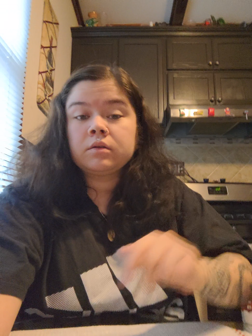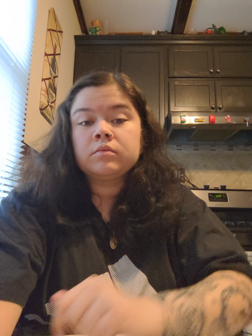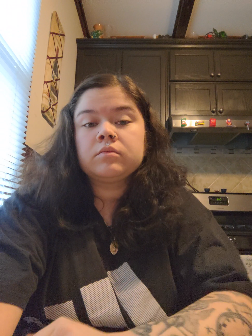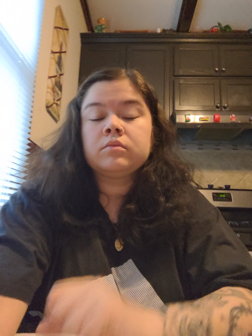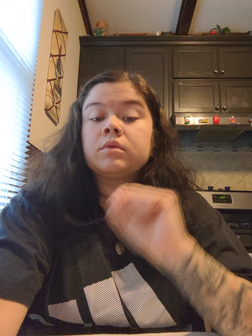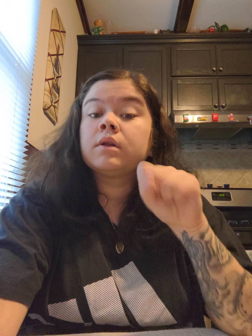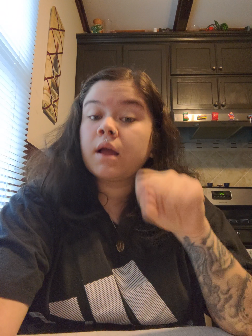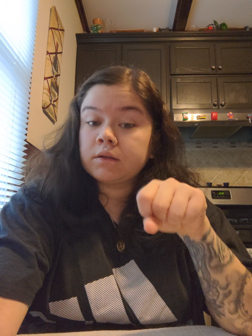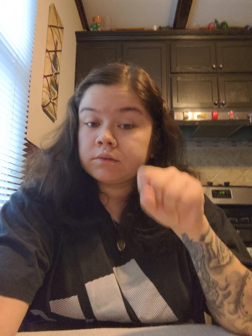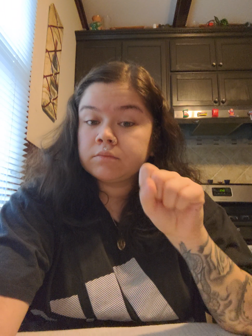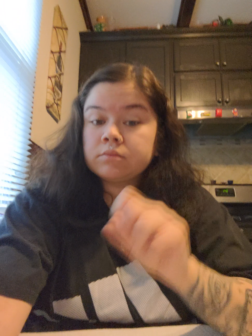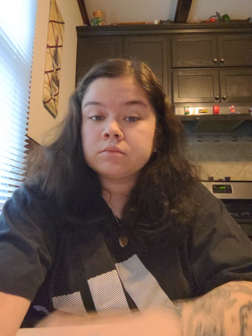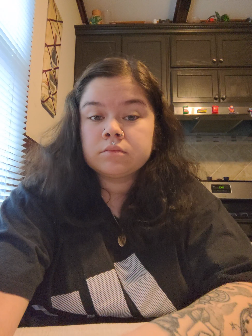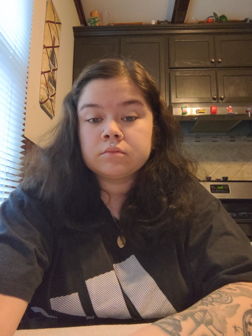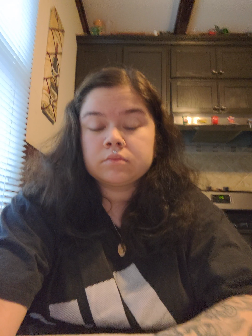yes